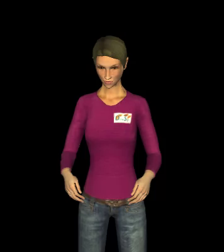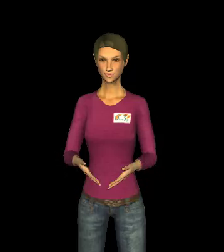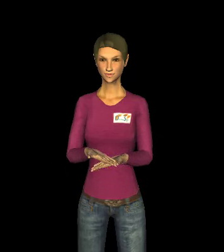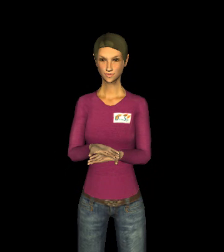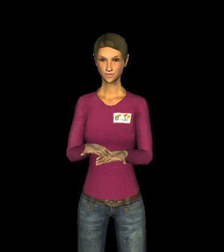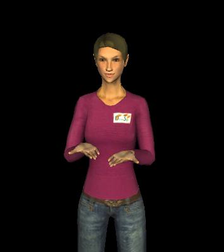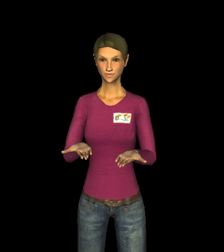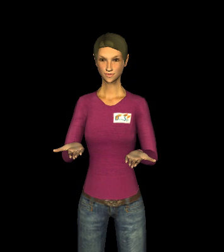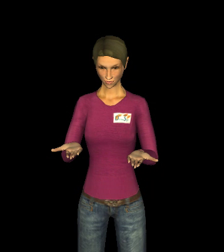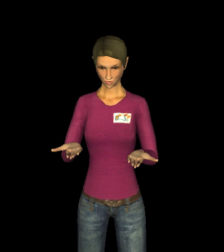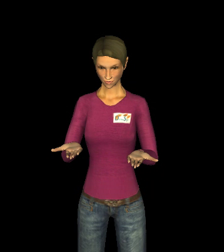بسيط